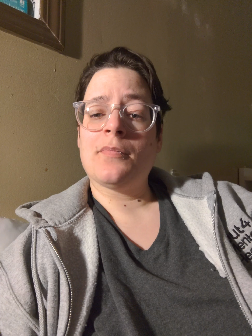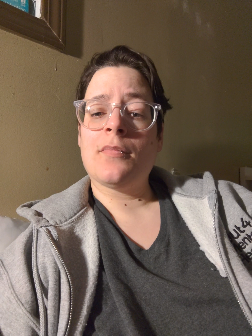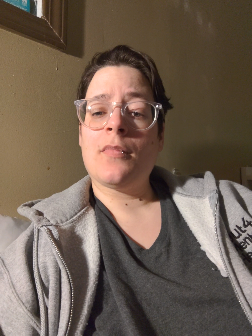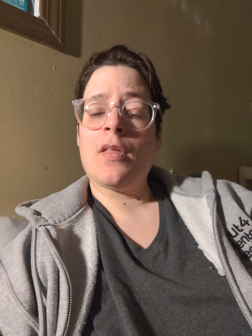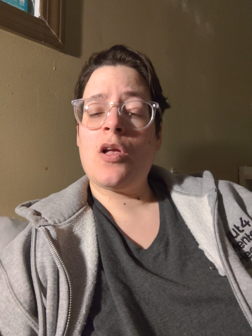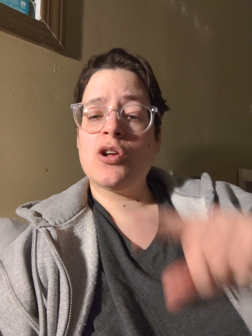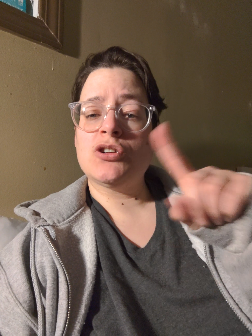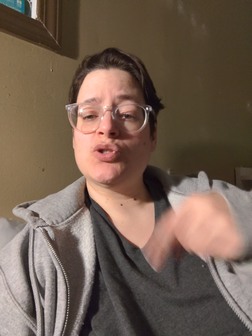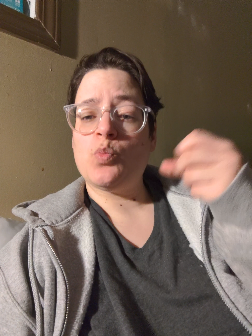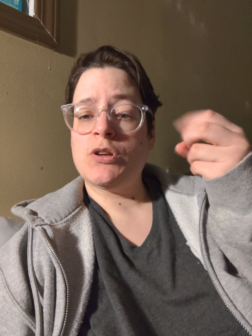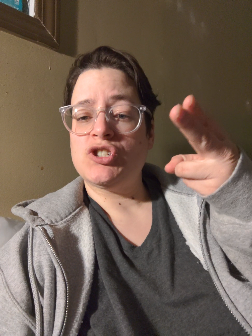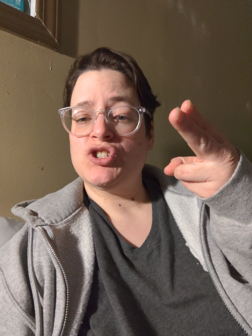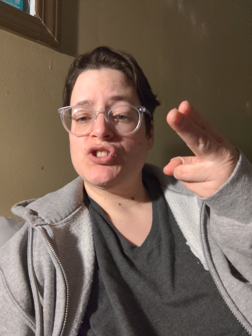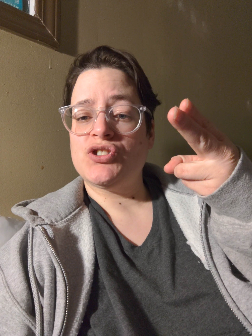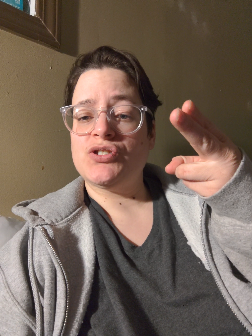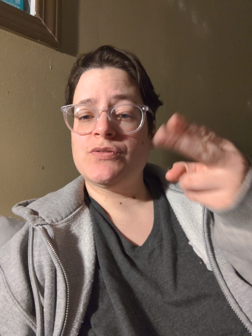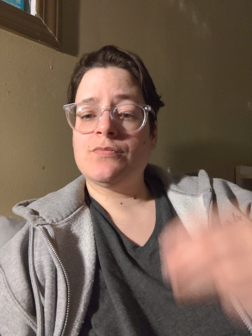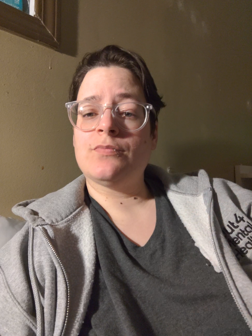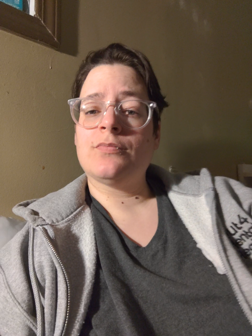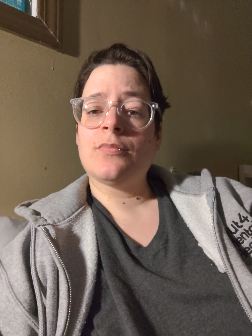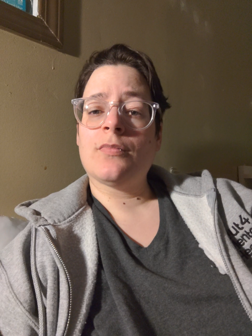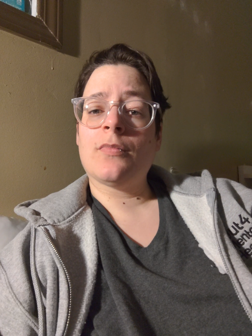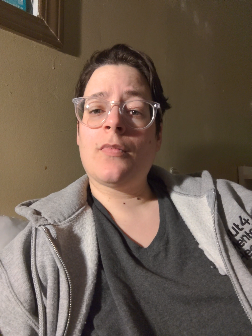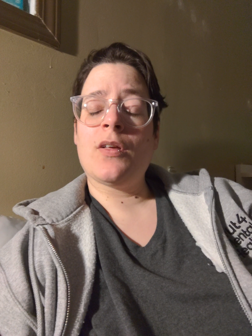garbage